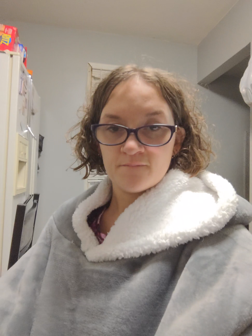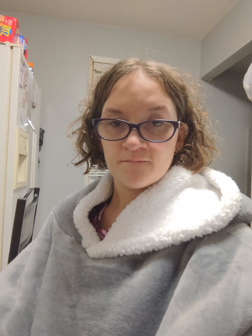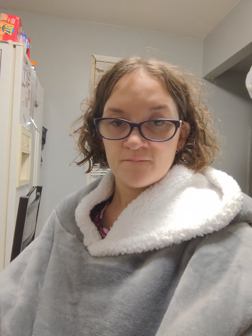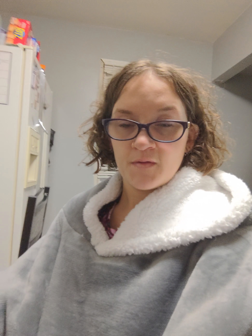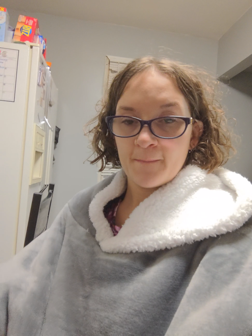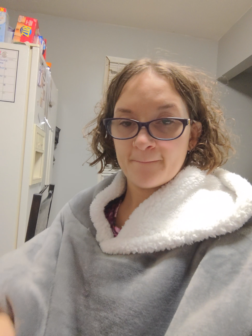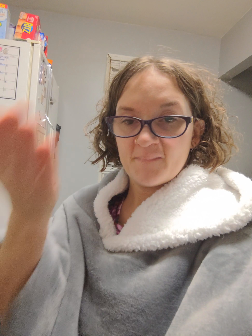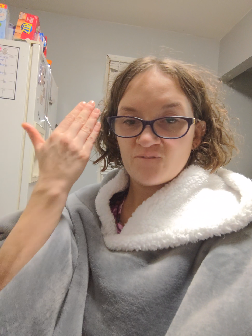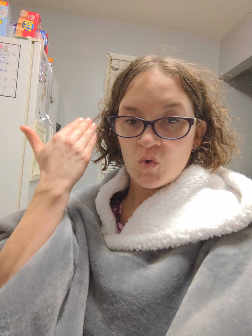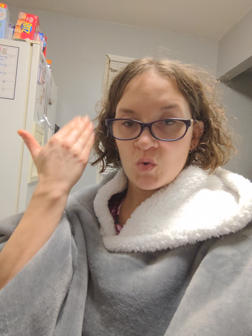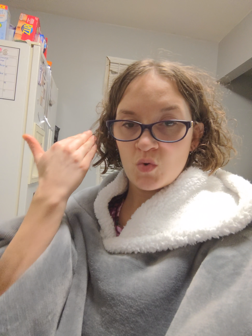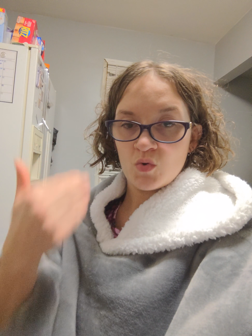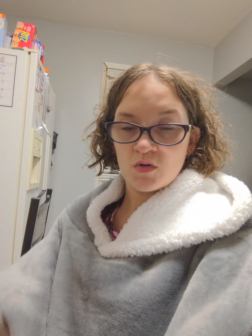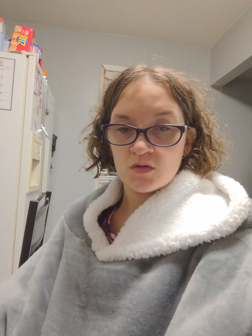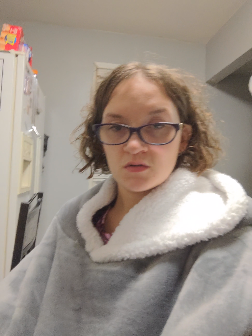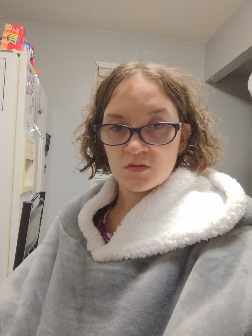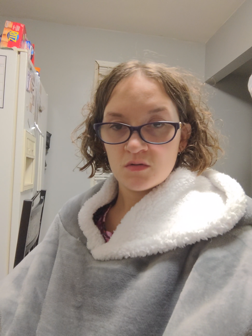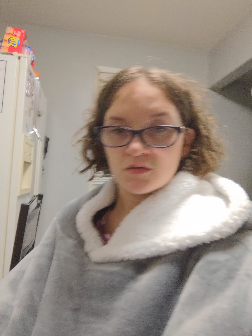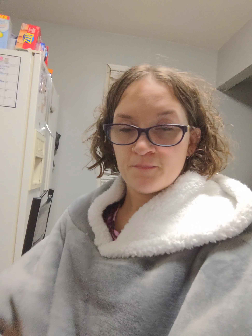before